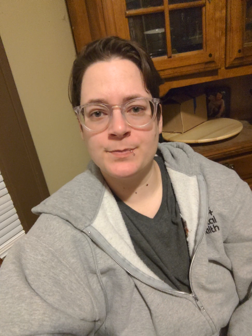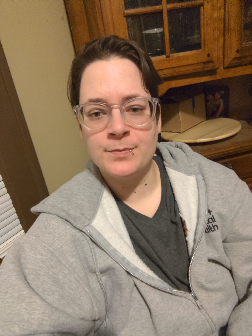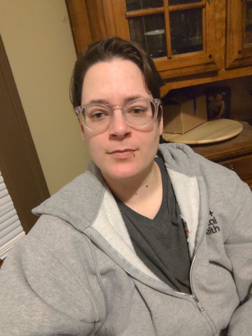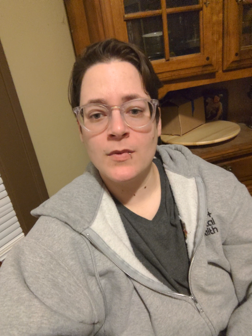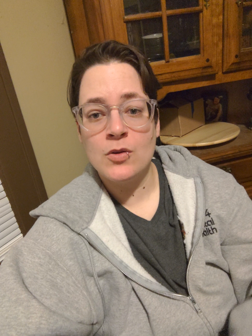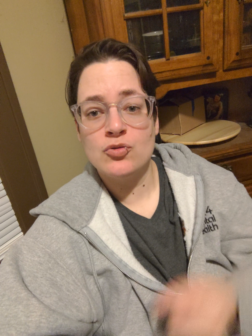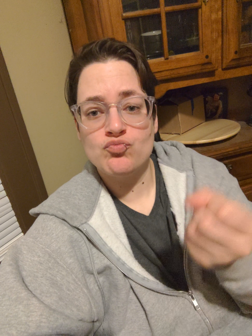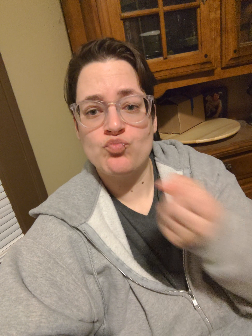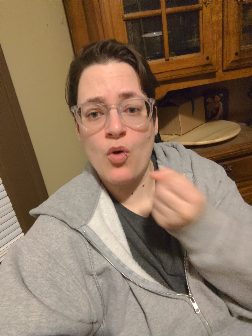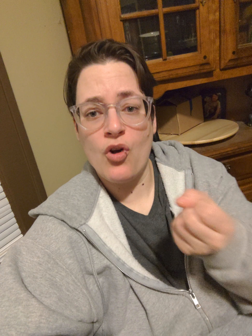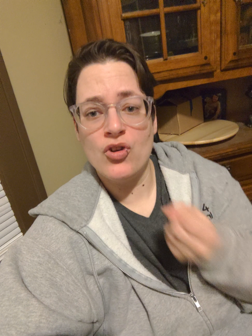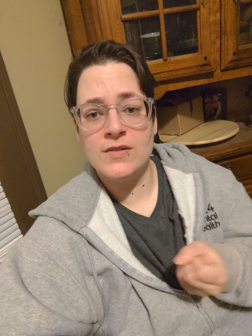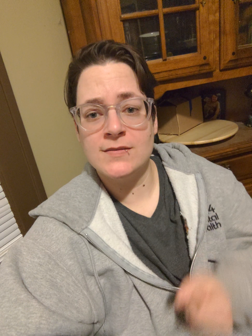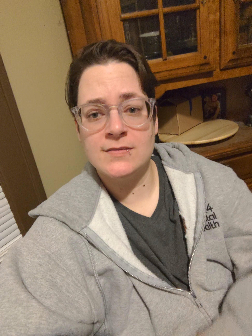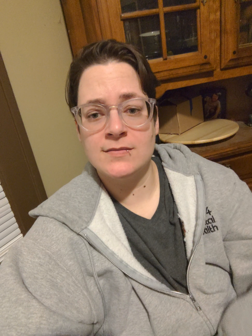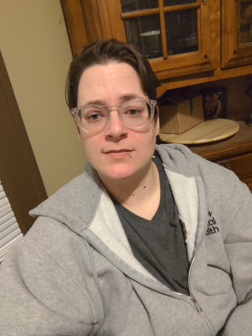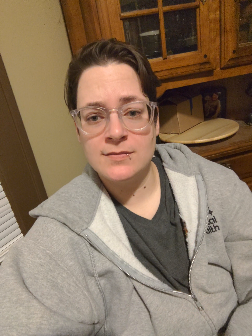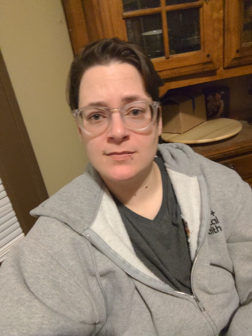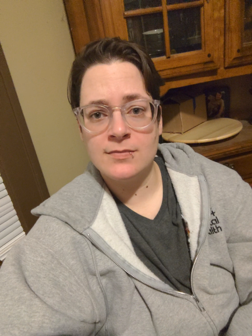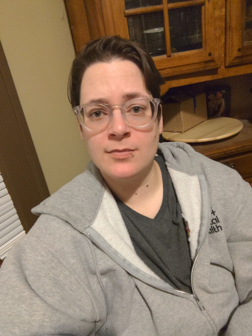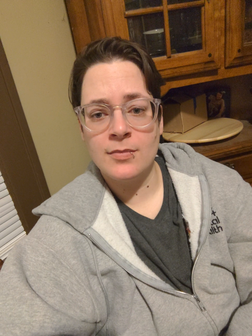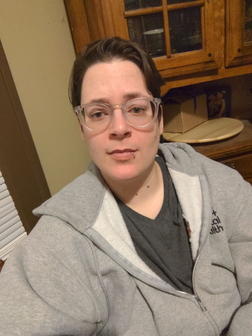drawer